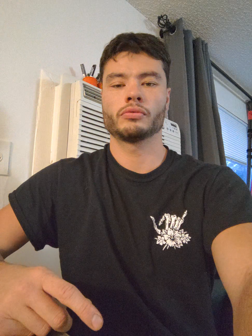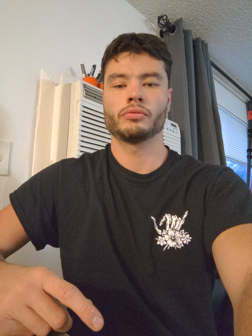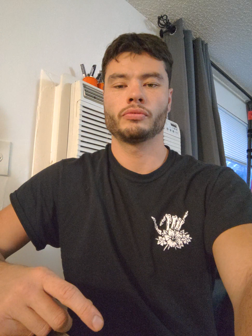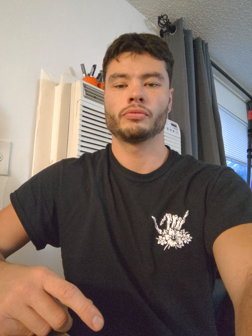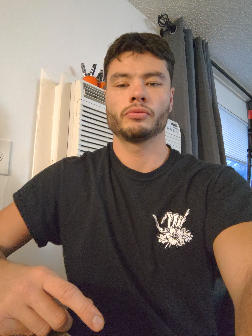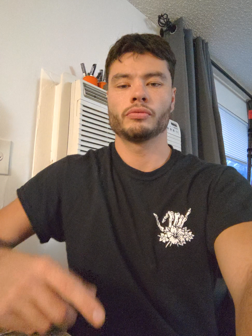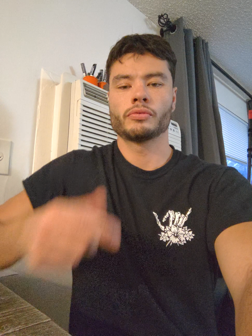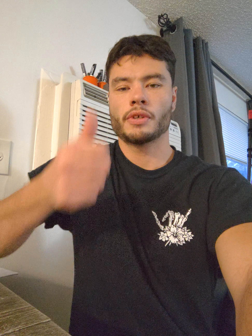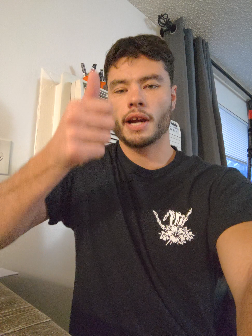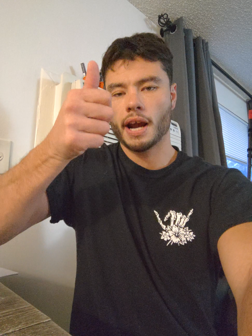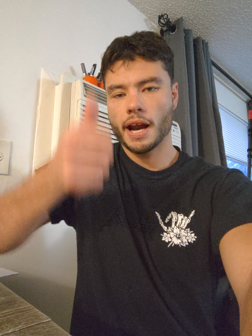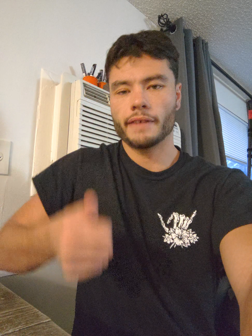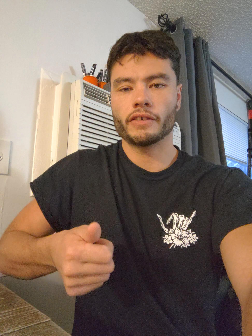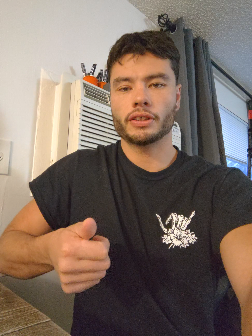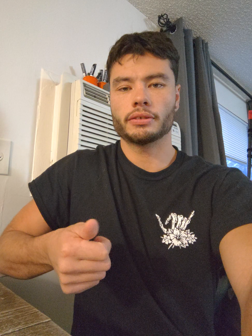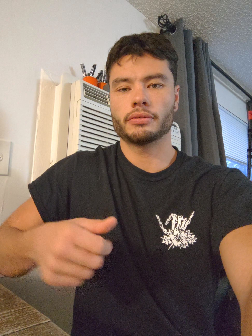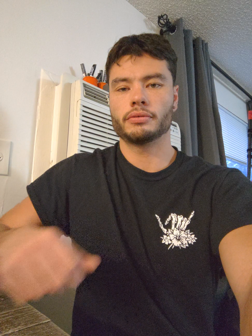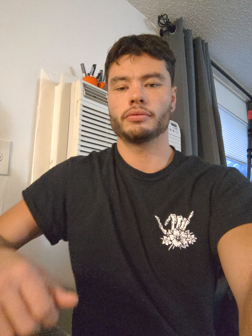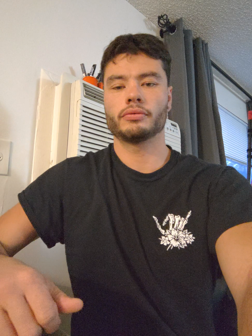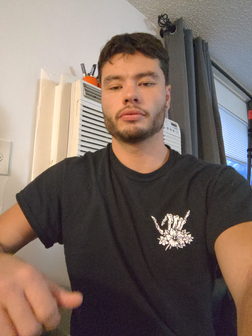every